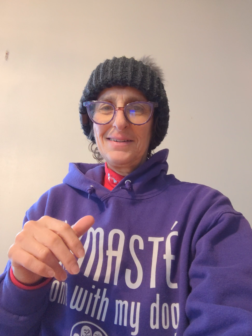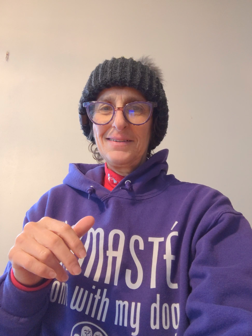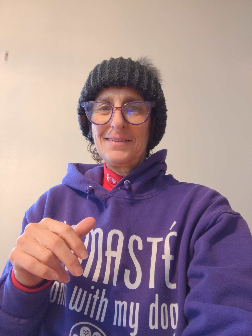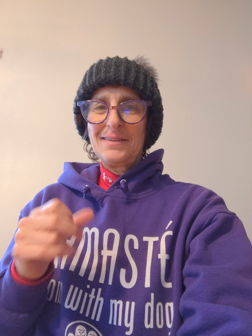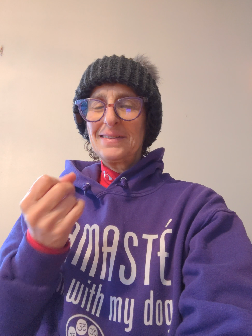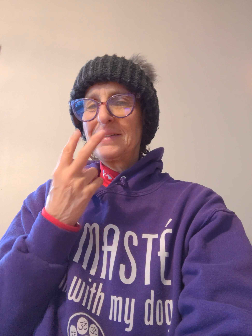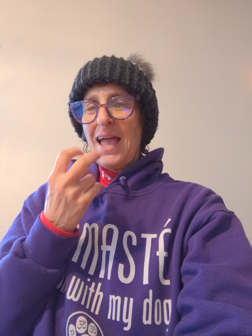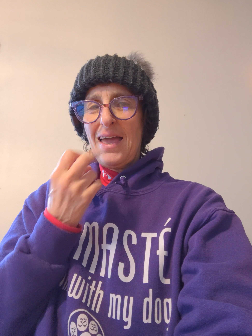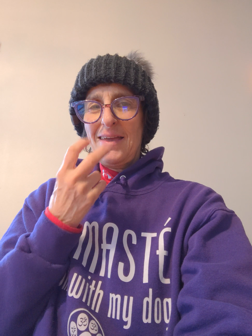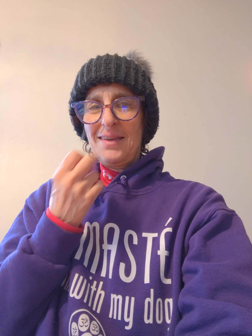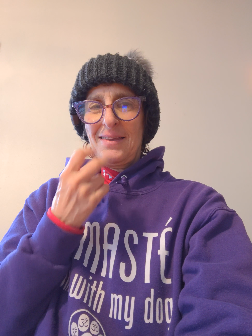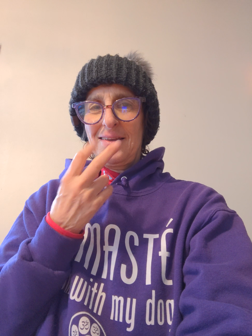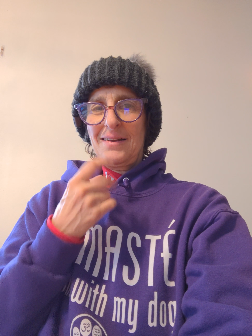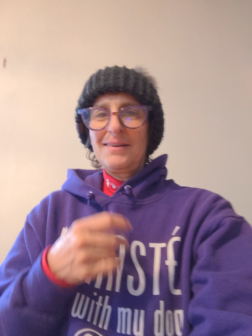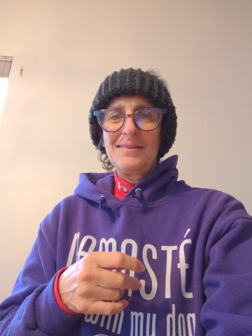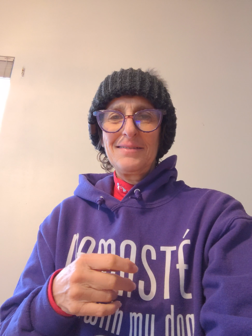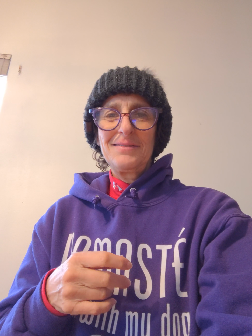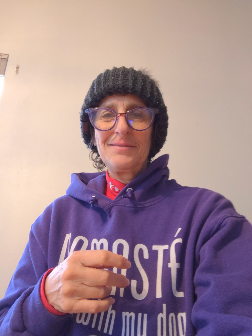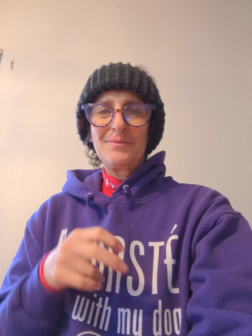snack